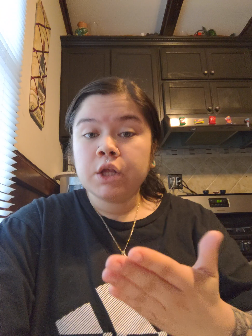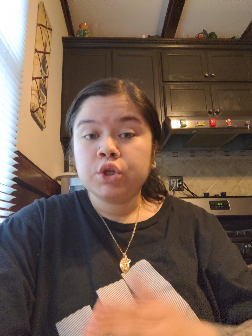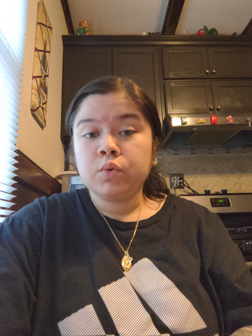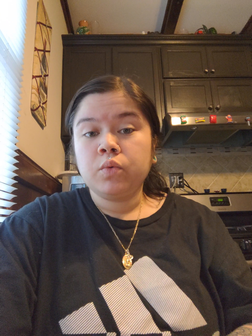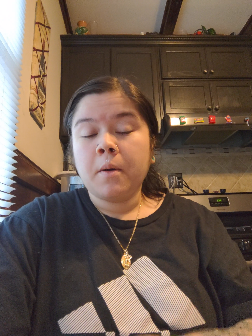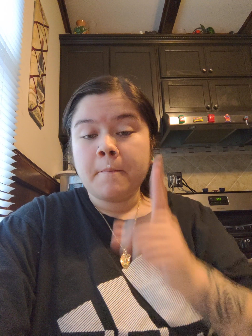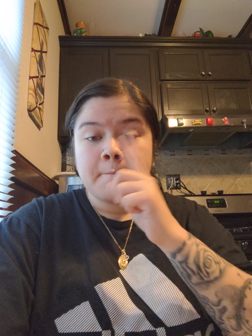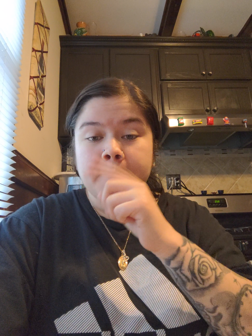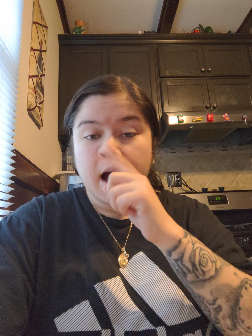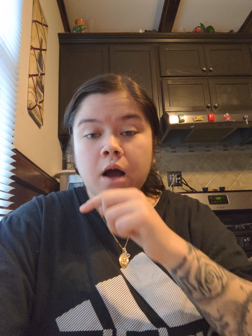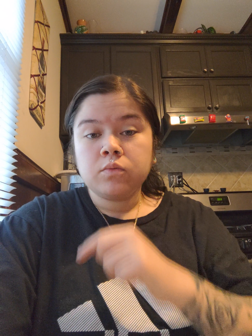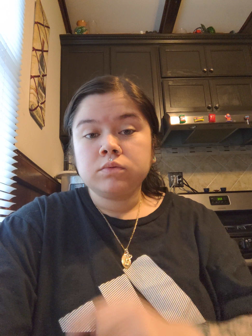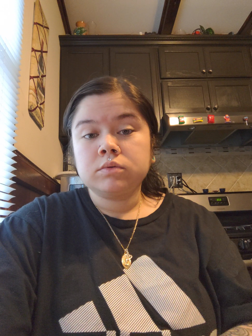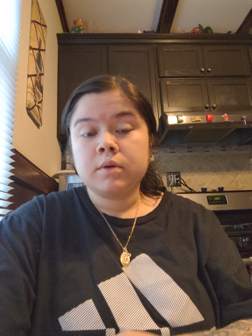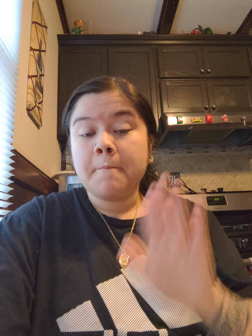mouse